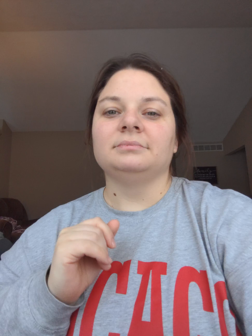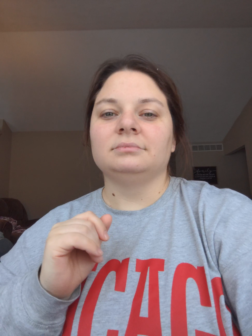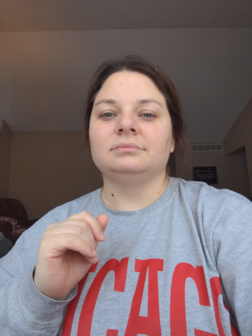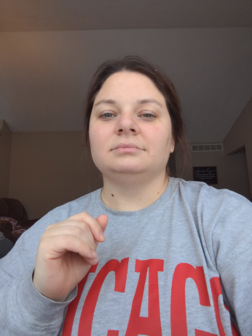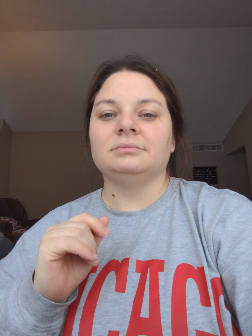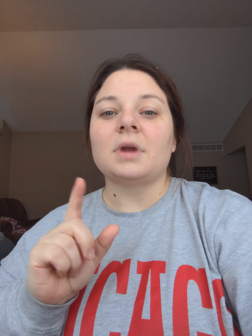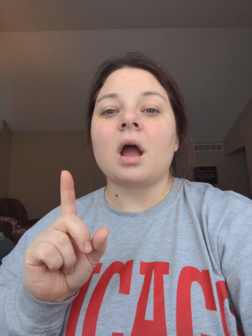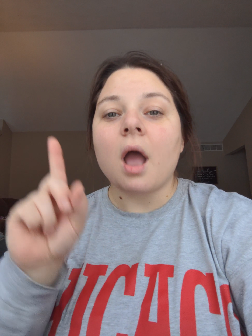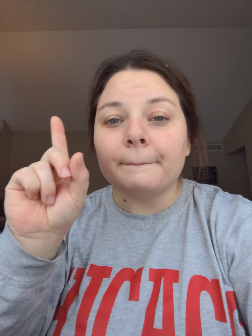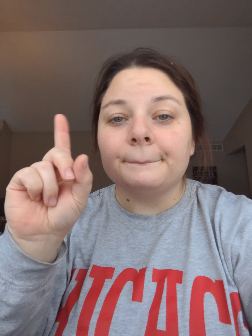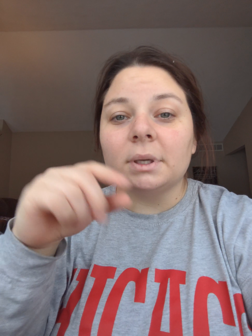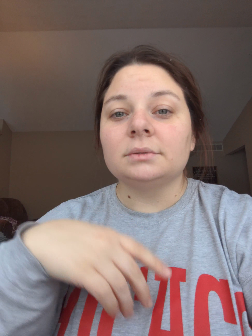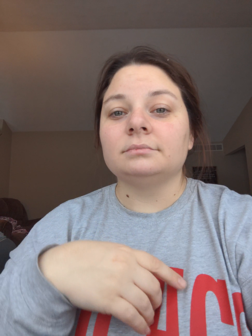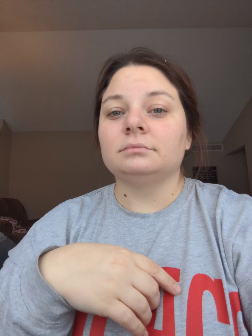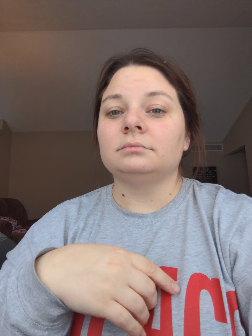up